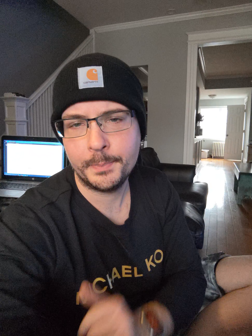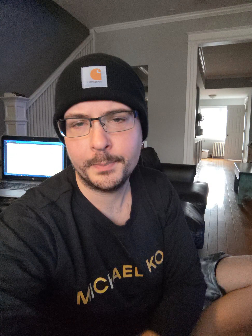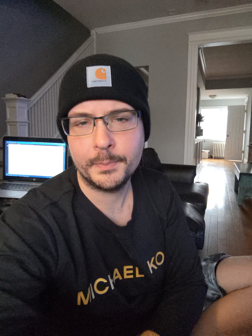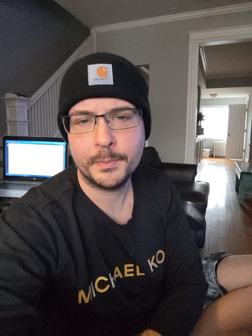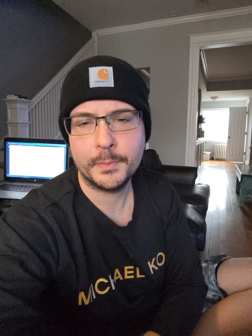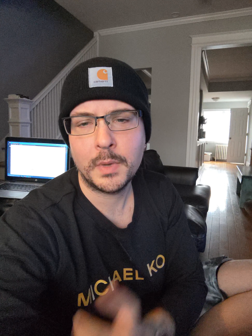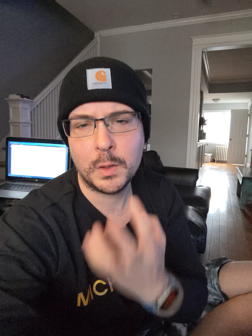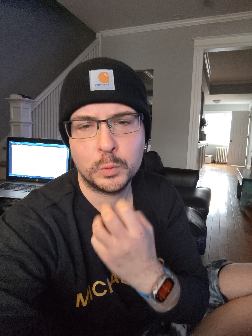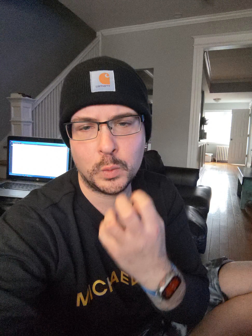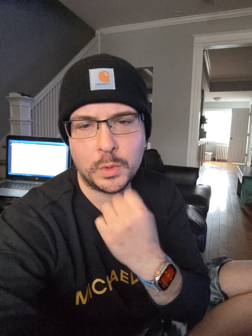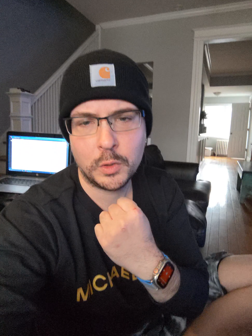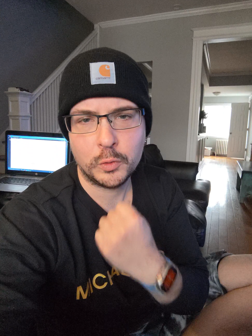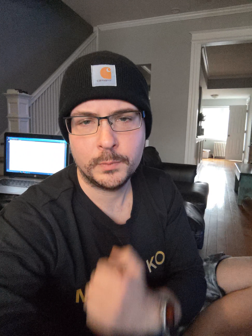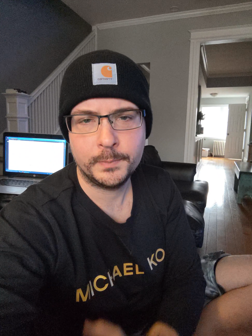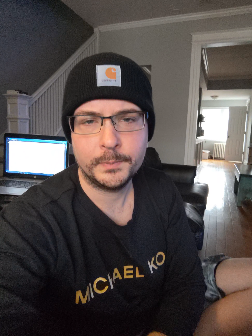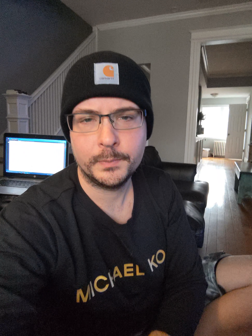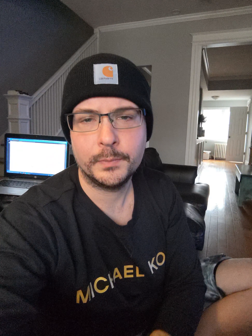underwear